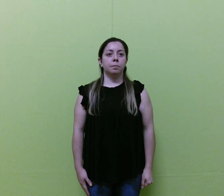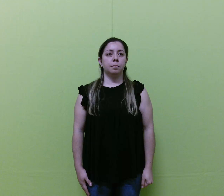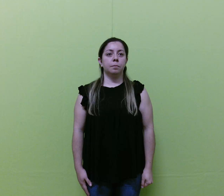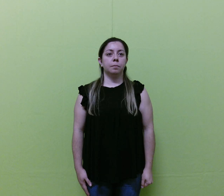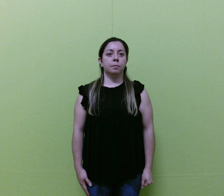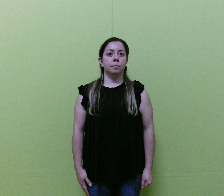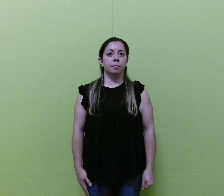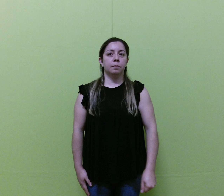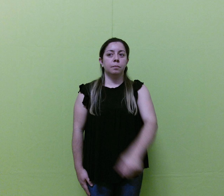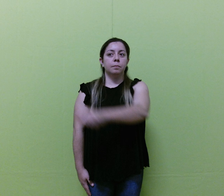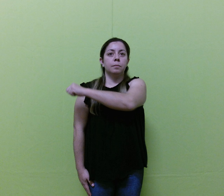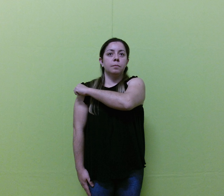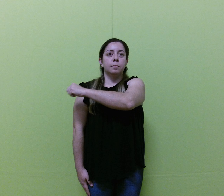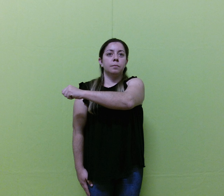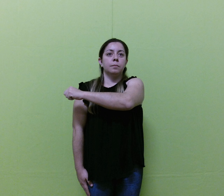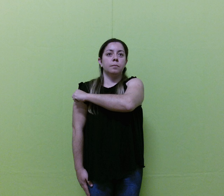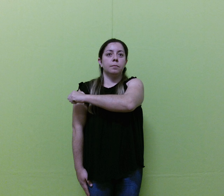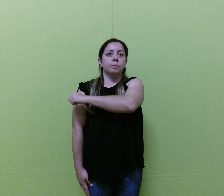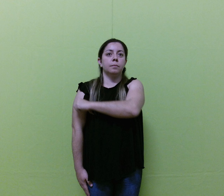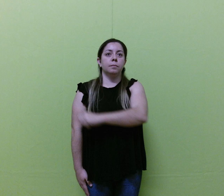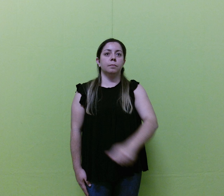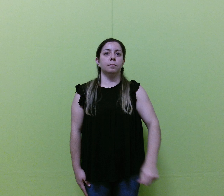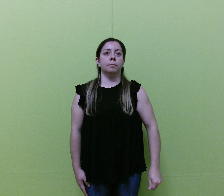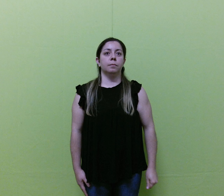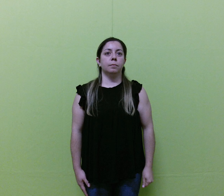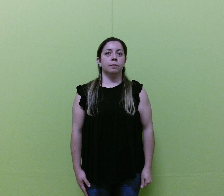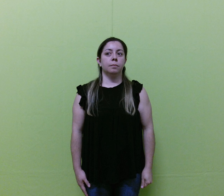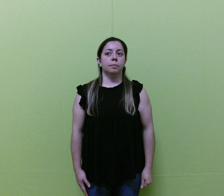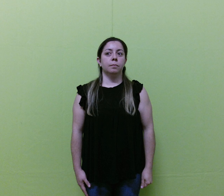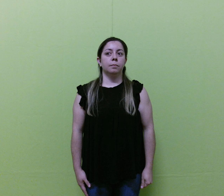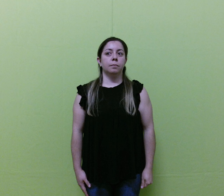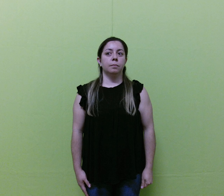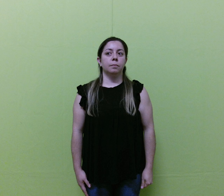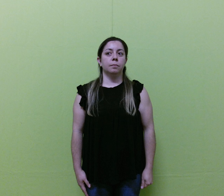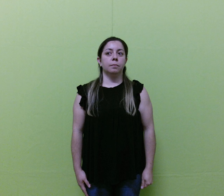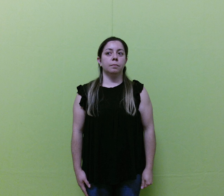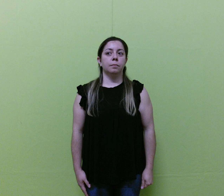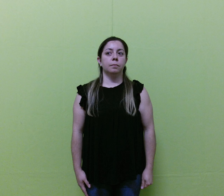aluno